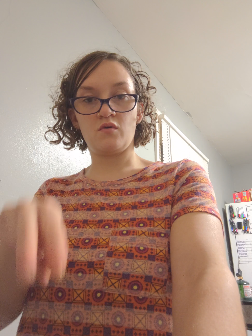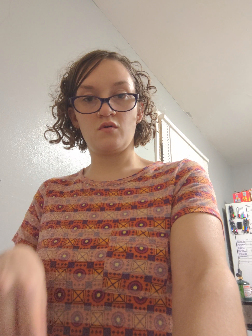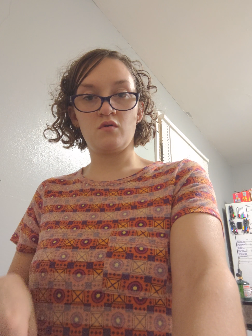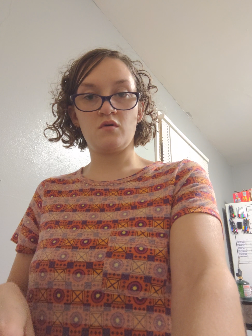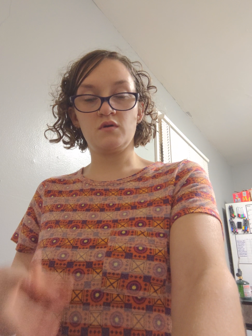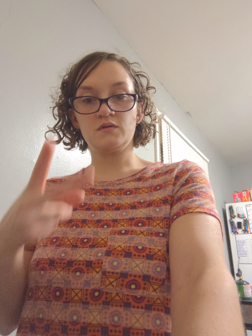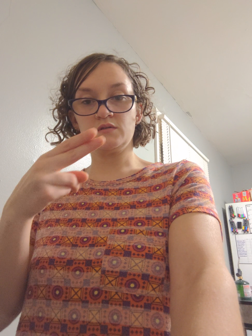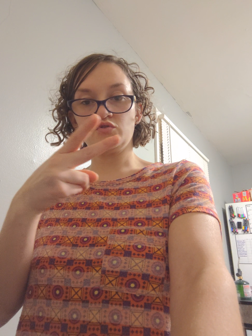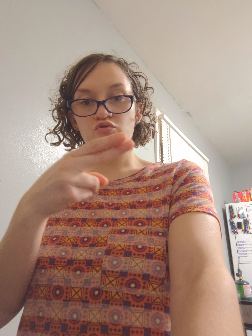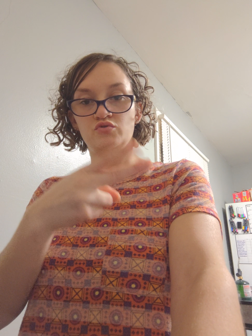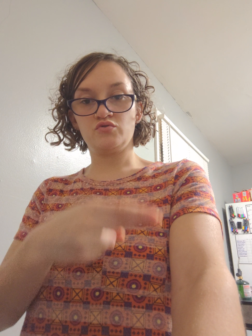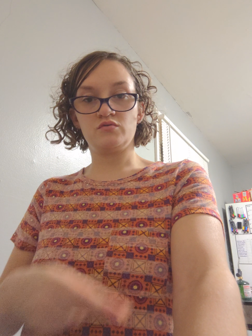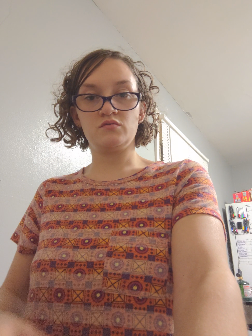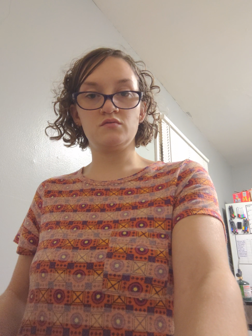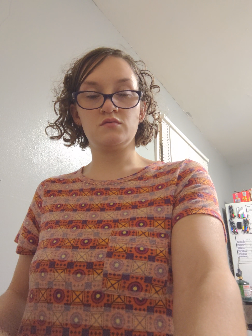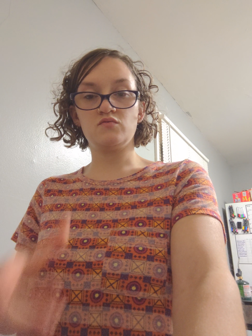scissors